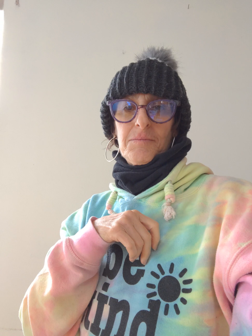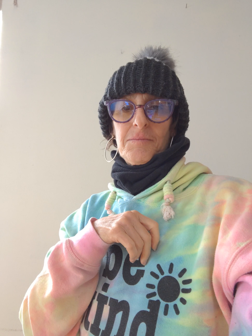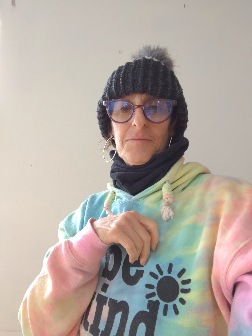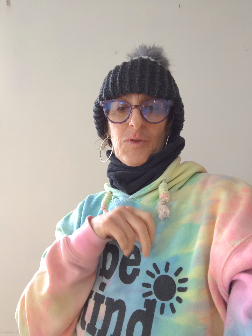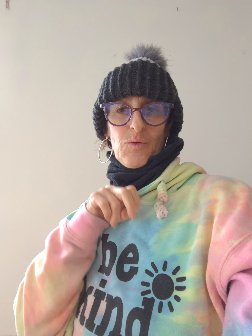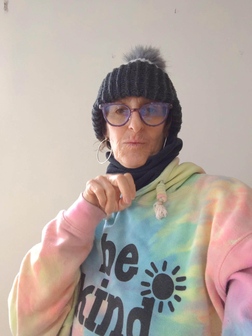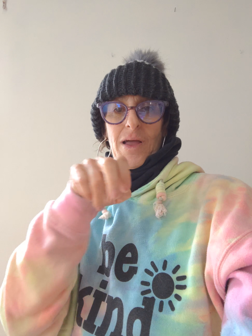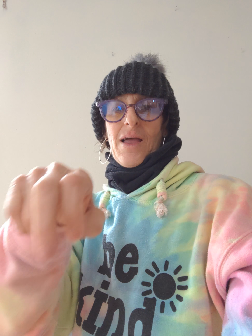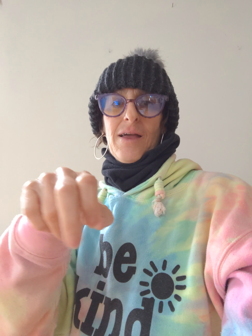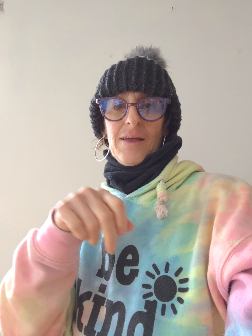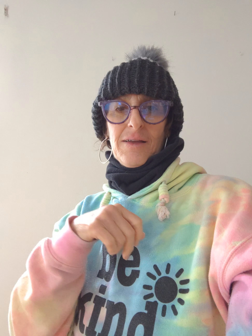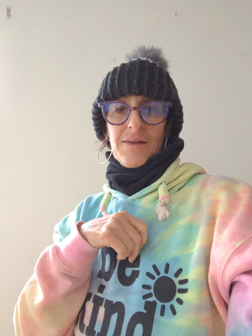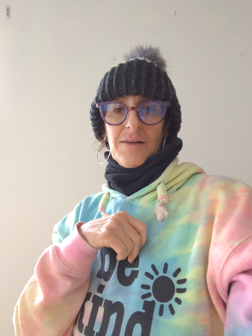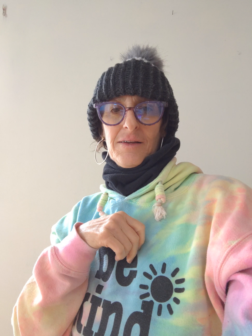ride